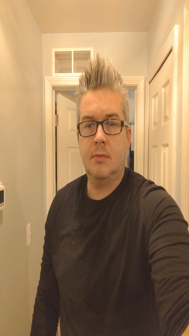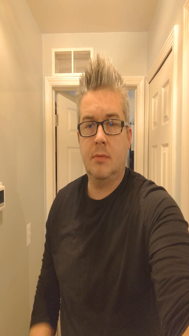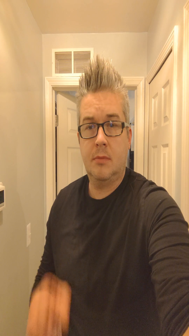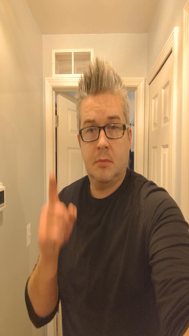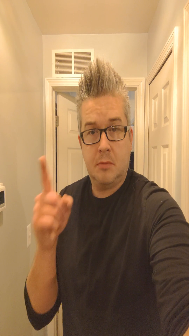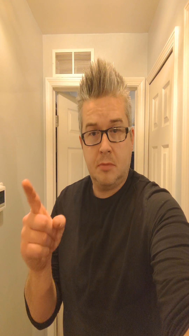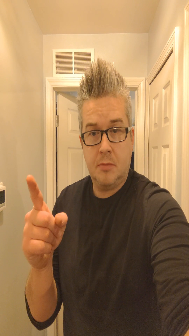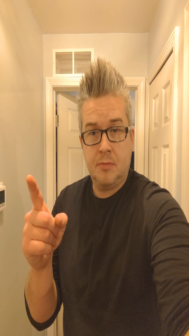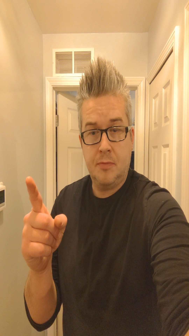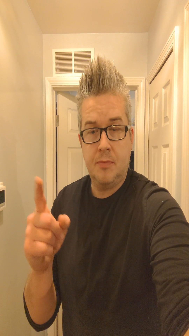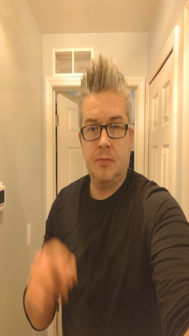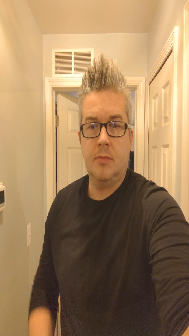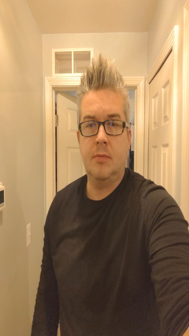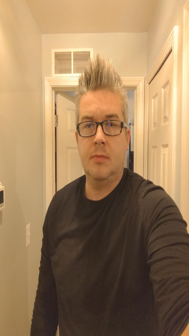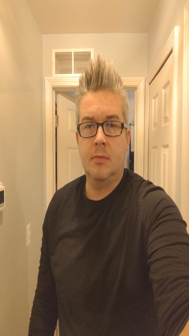he/she/it